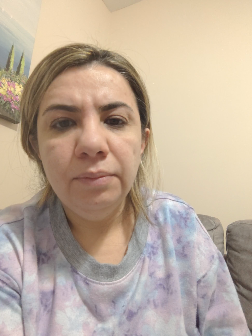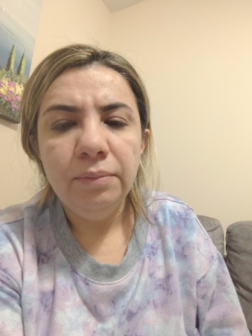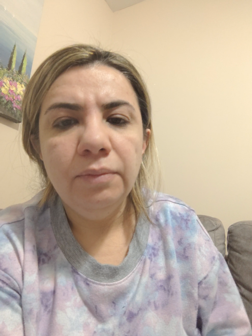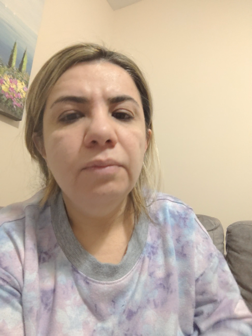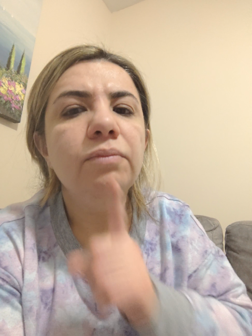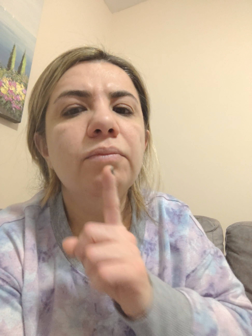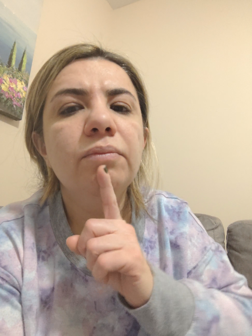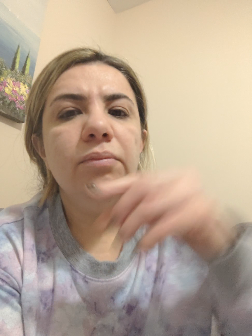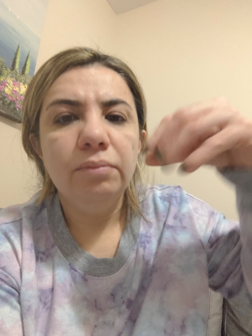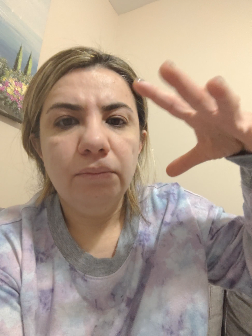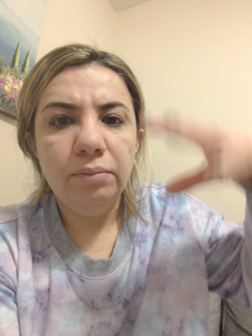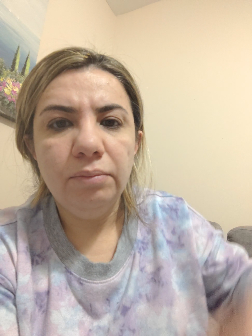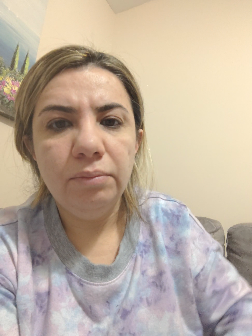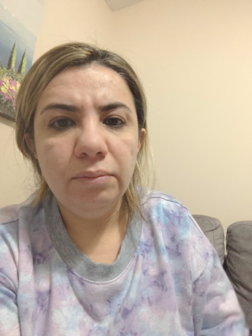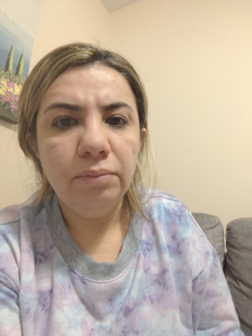lamp